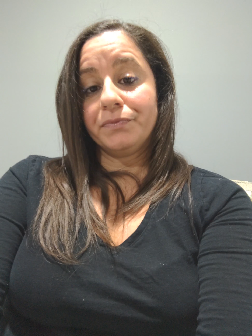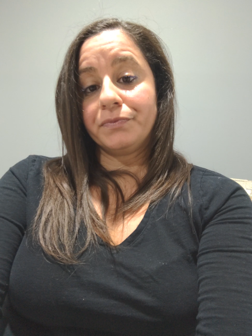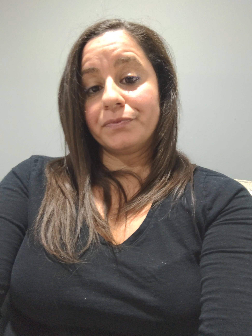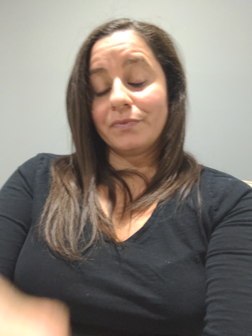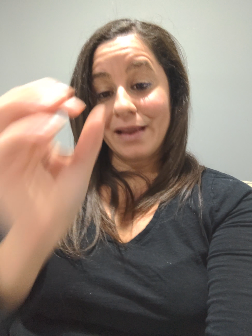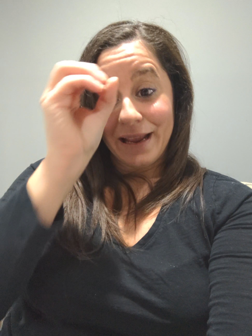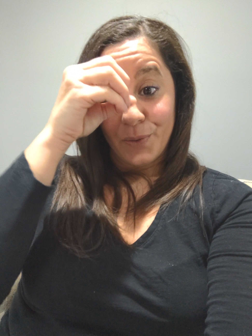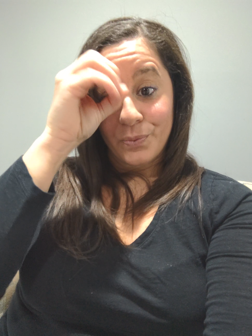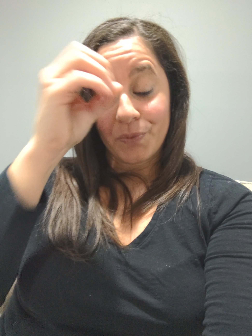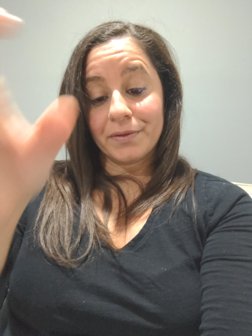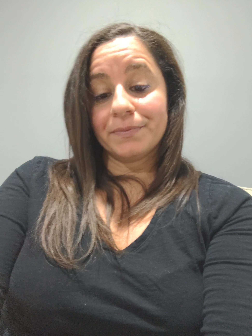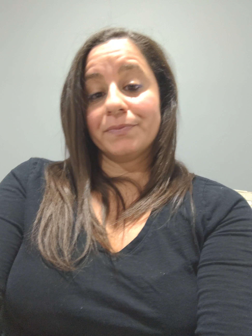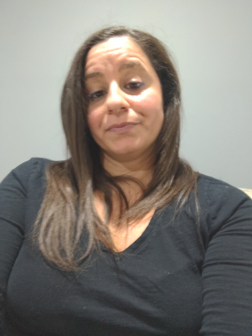owl